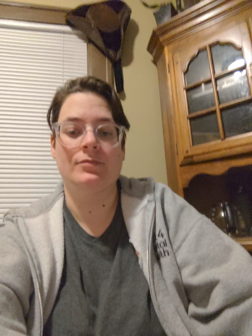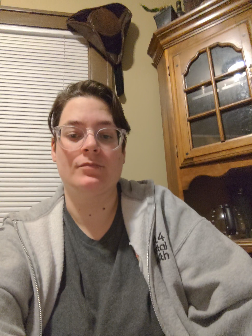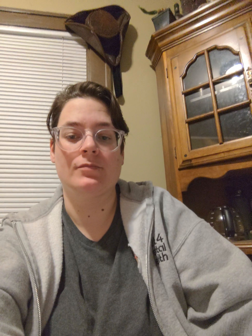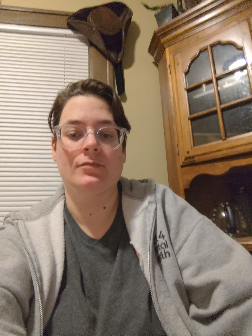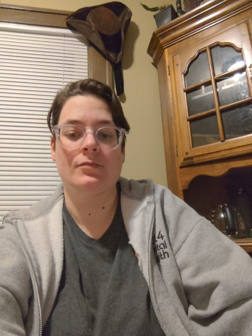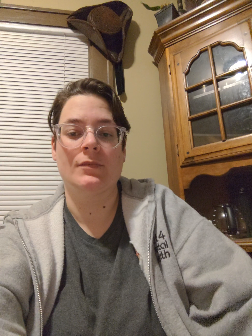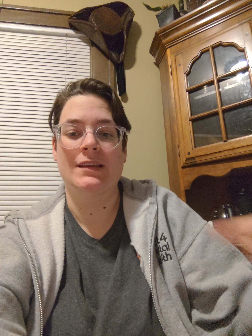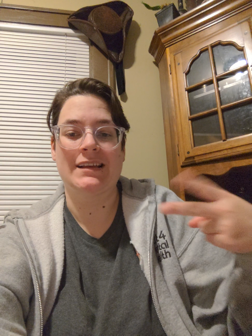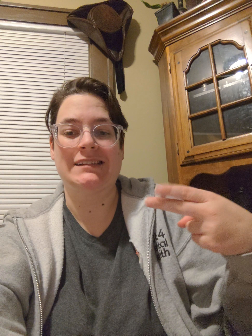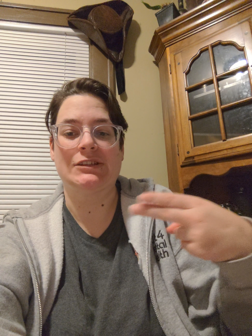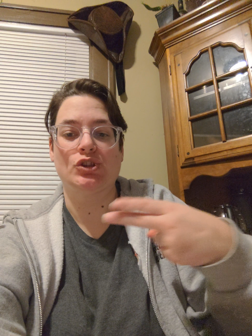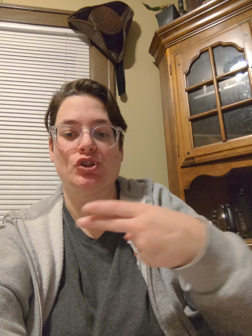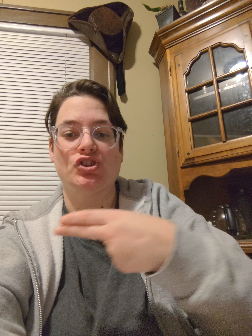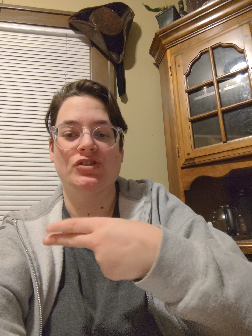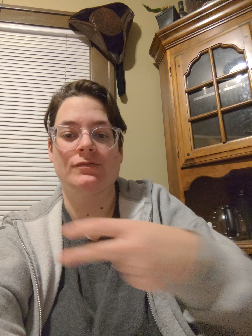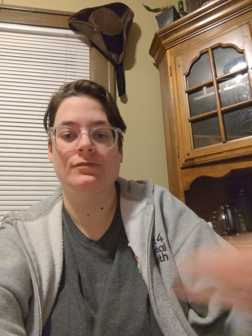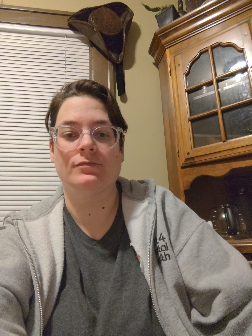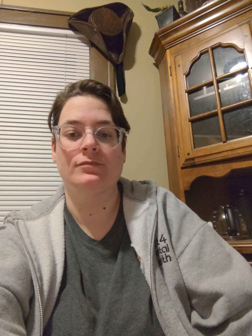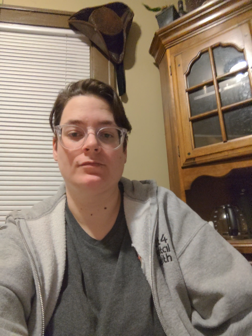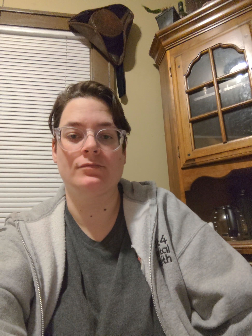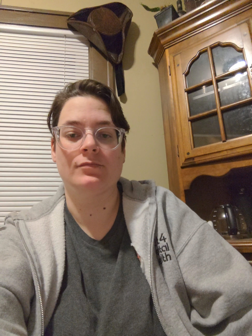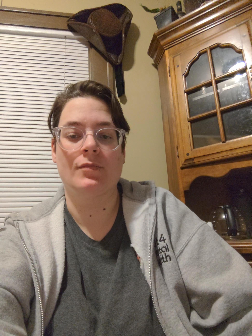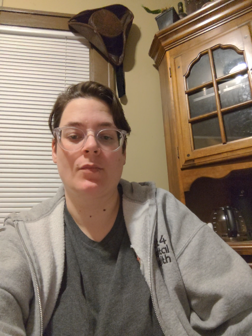scissors